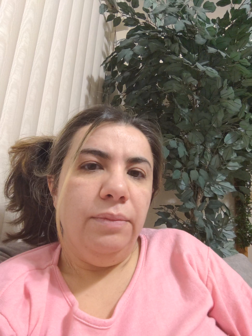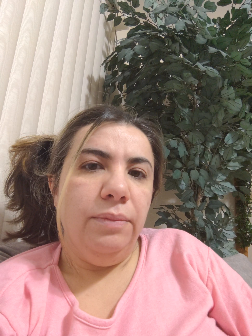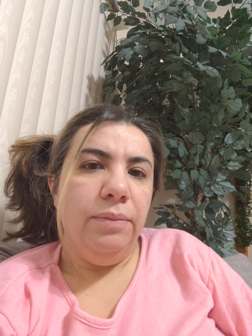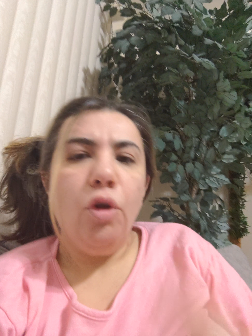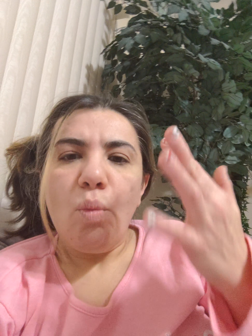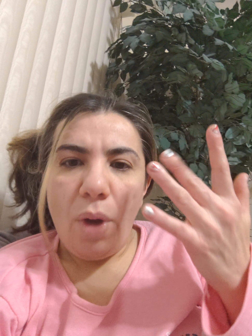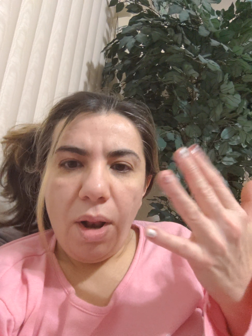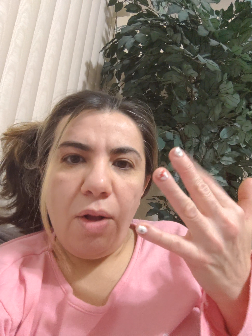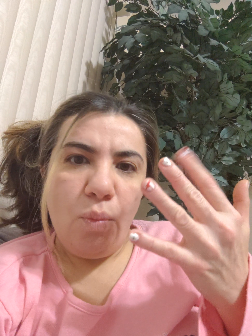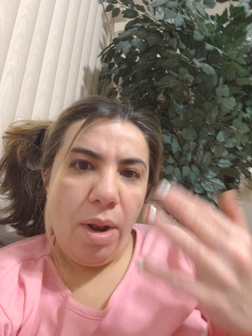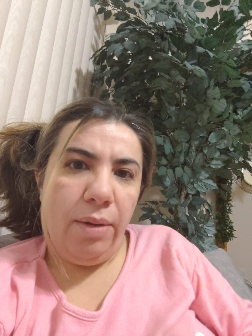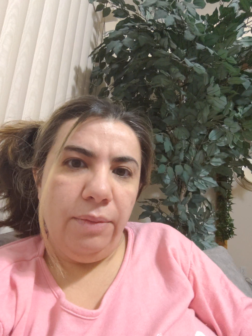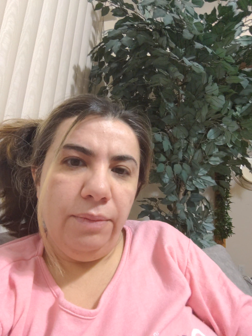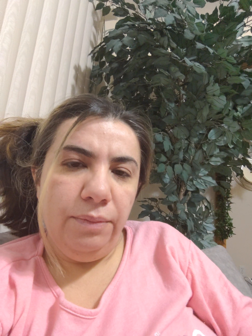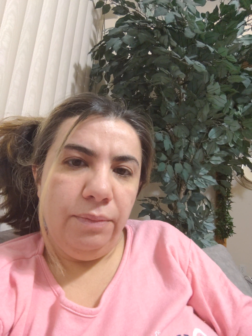wait